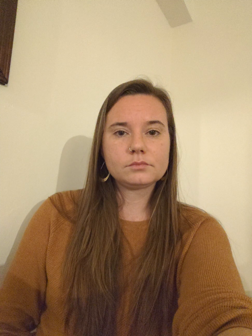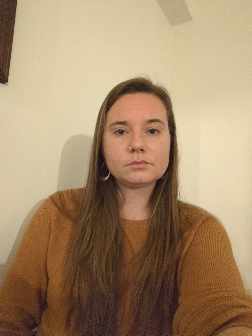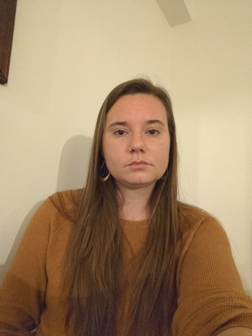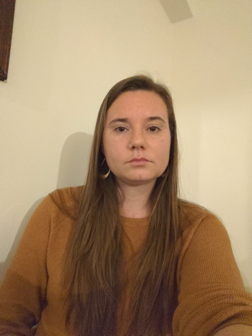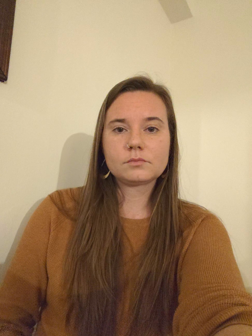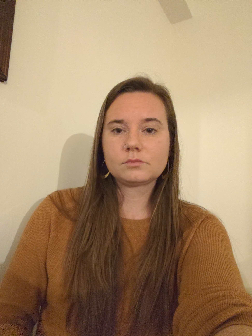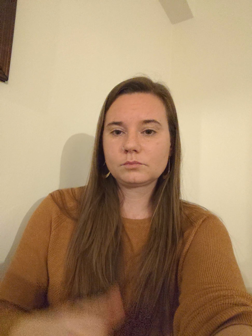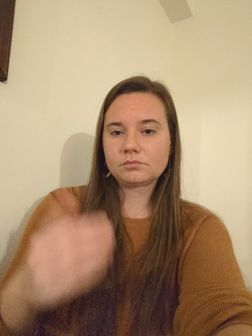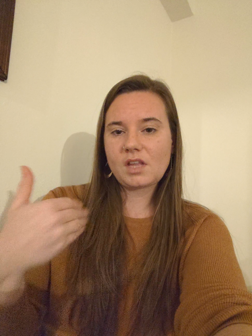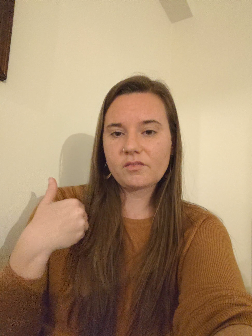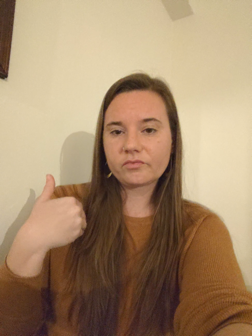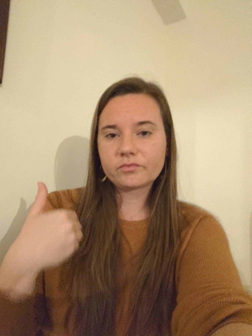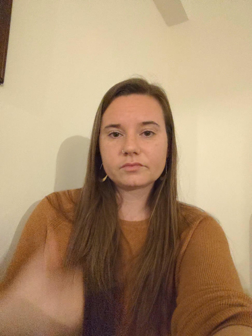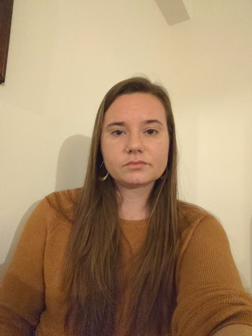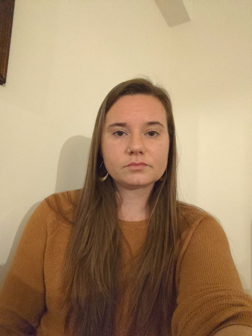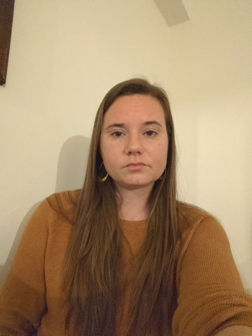have